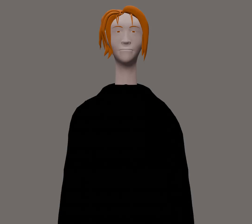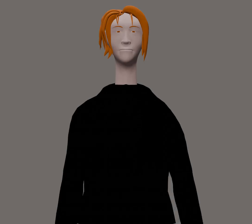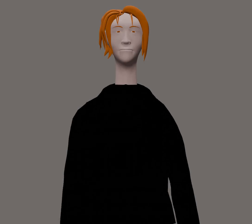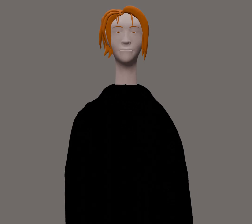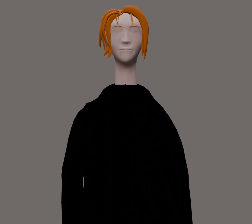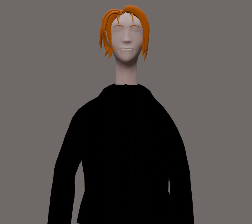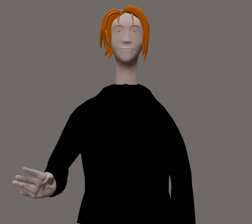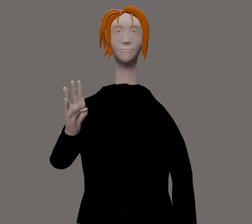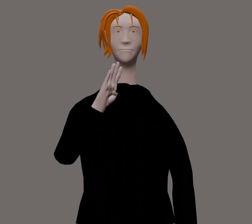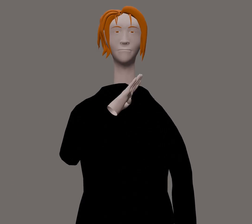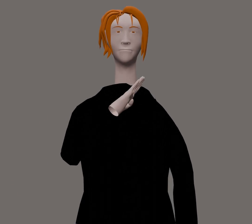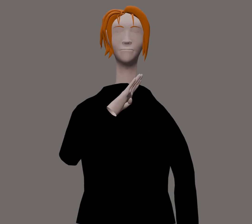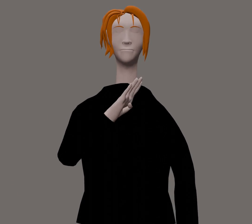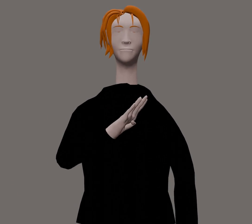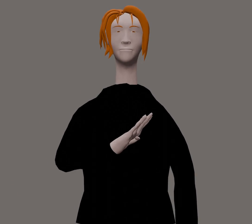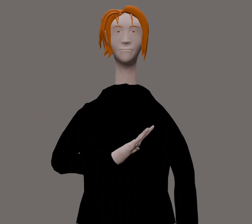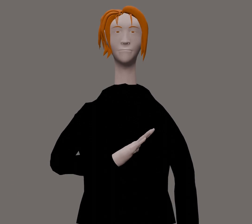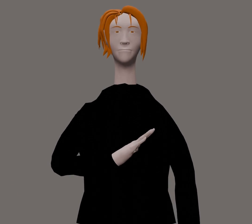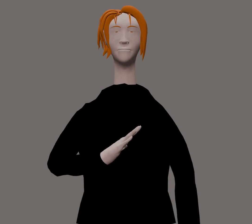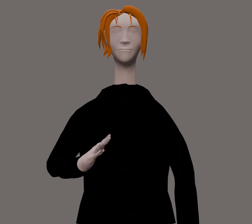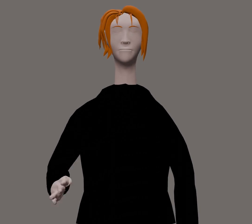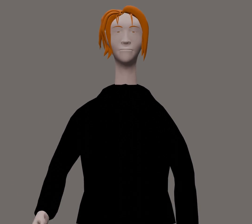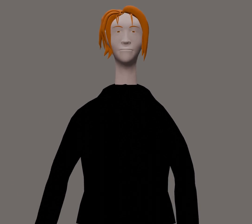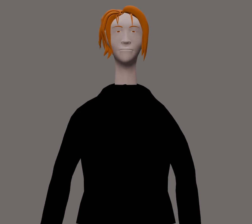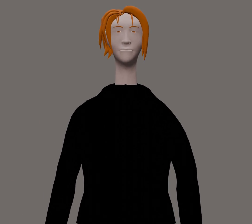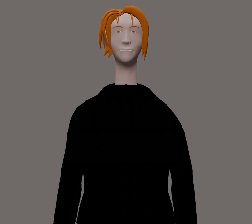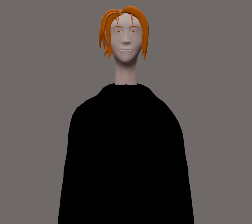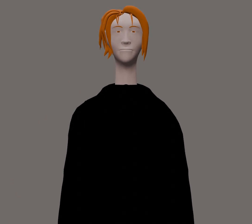Brampton